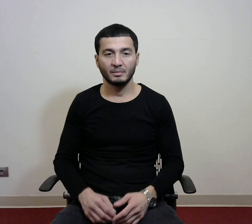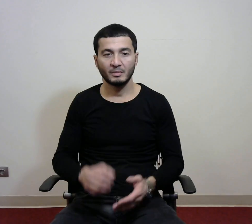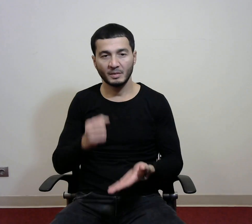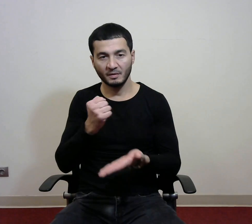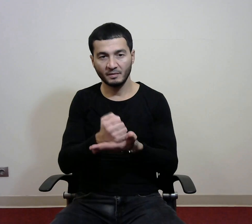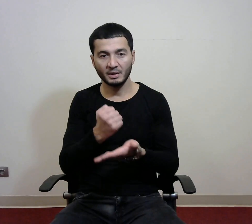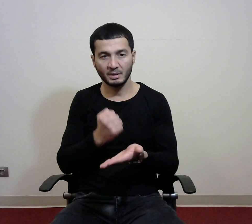viza